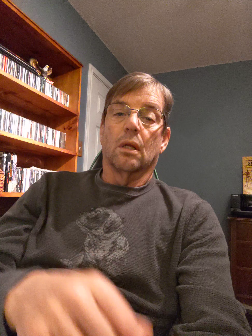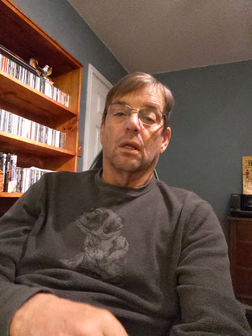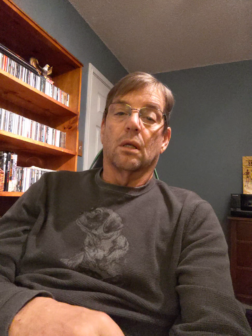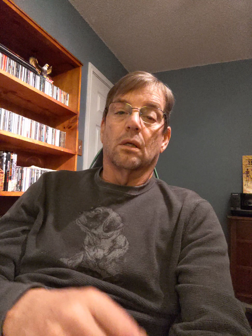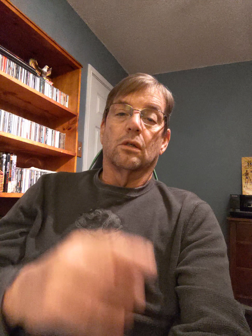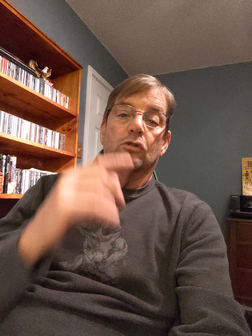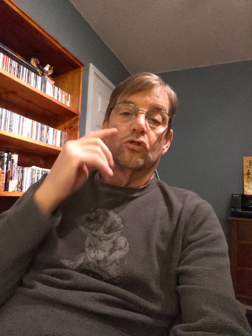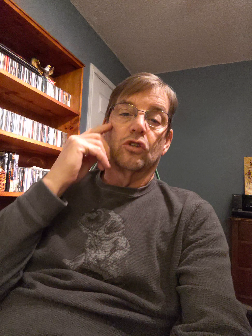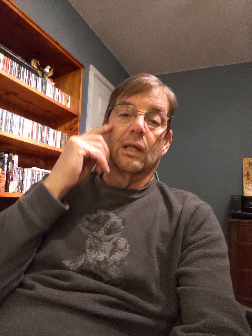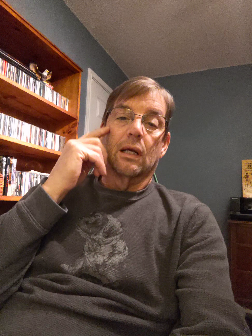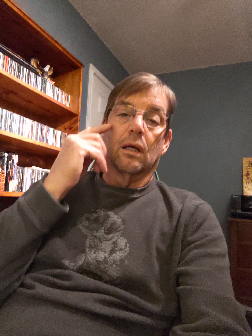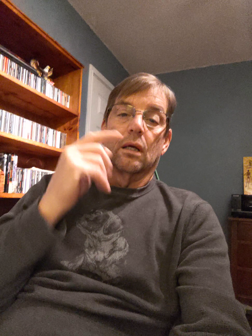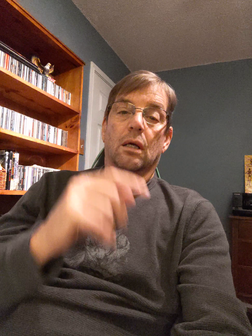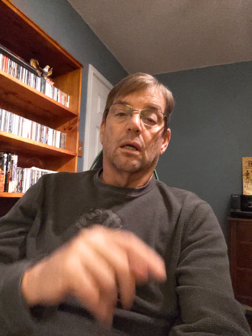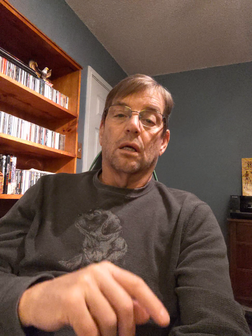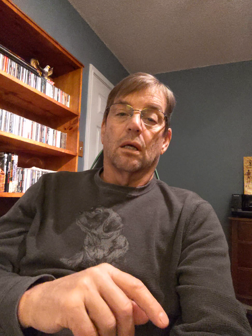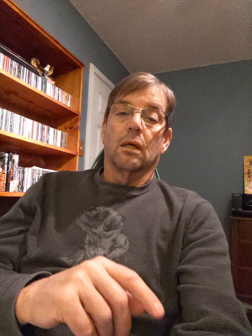cheek